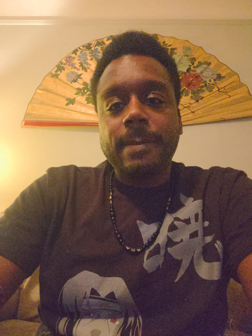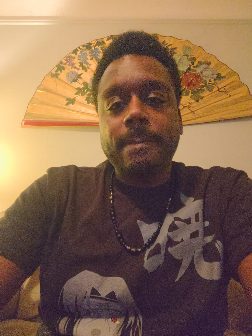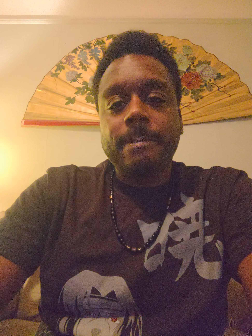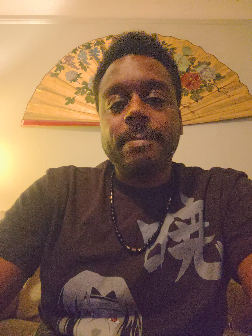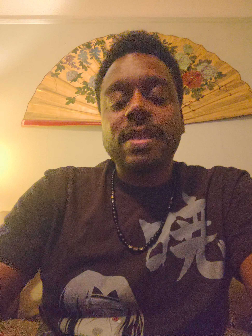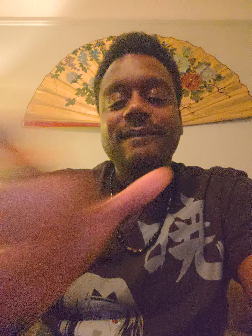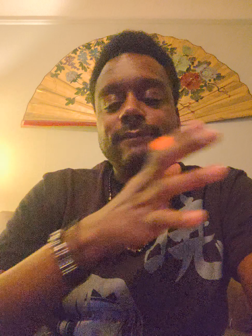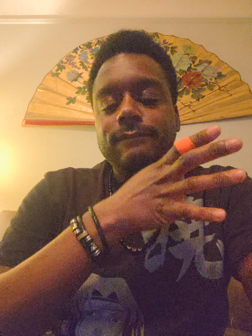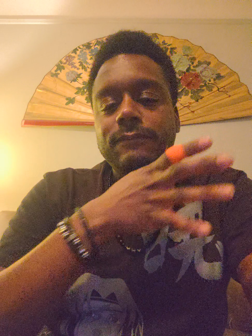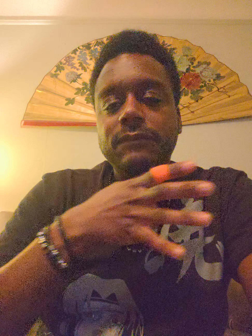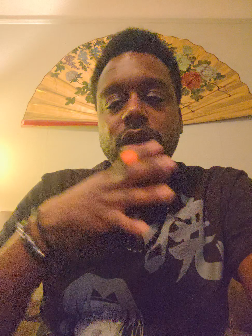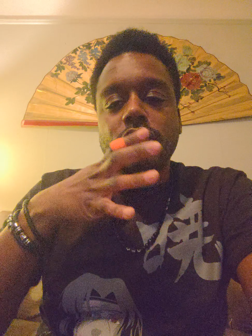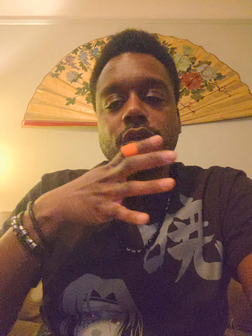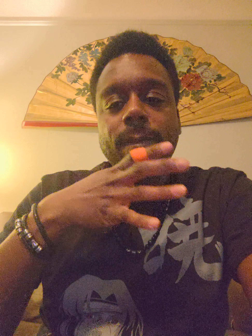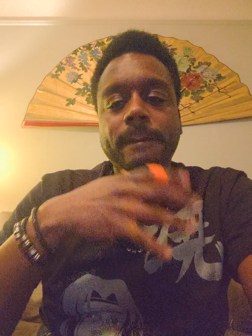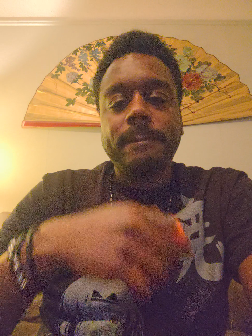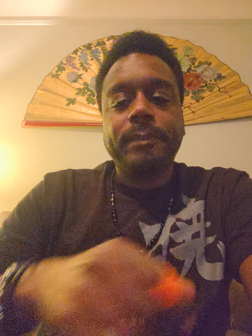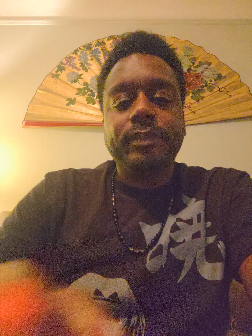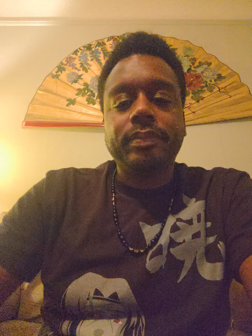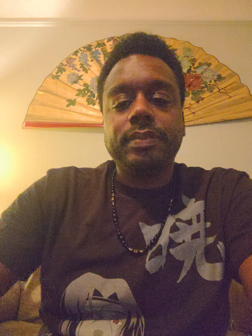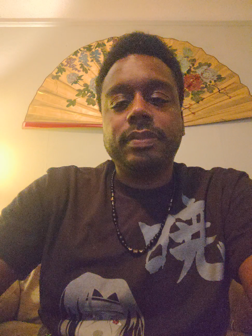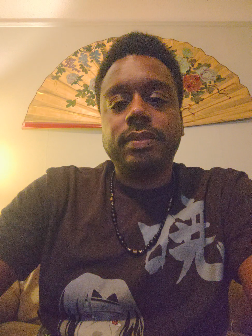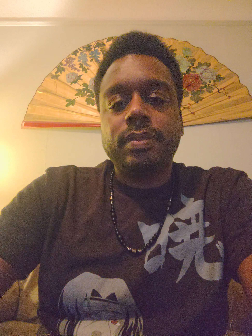farm